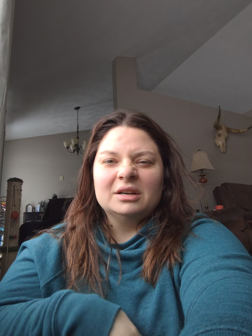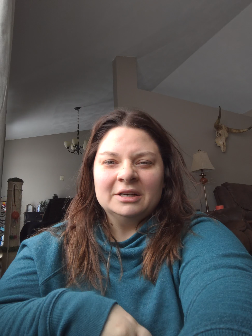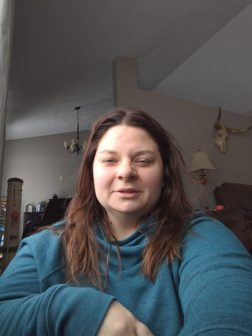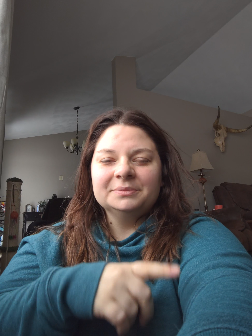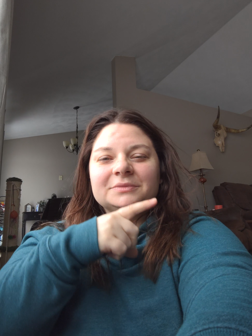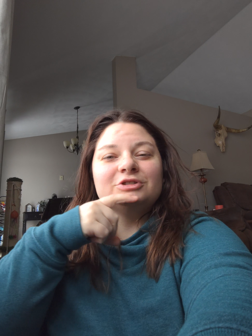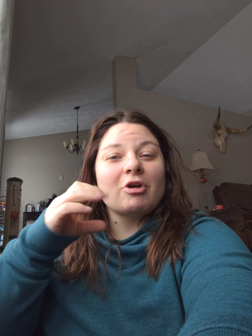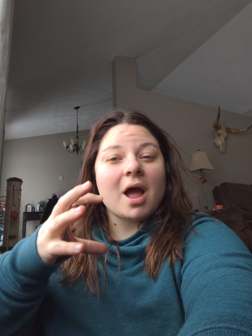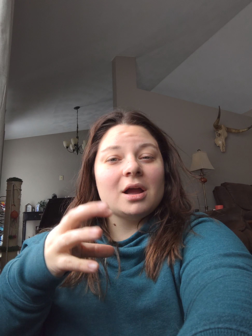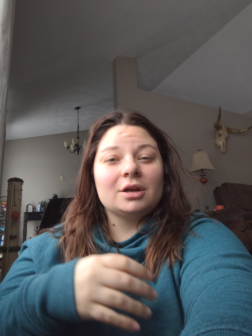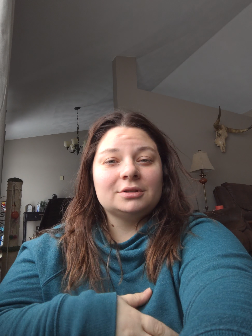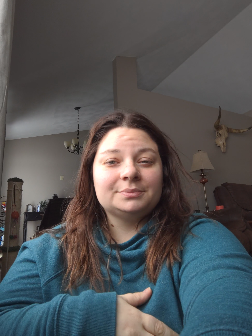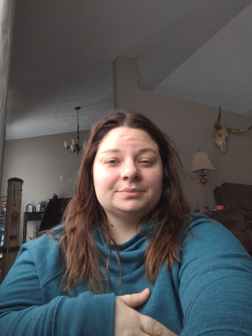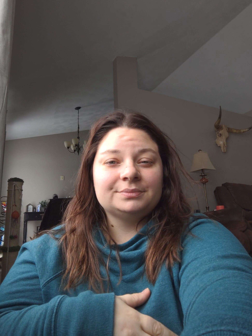dryer